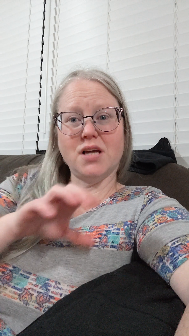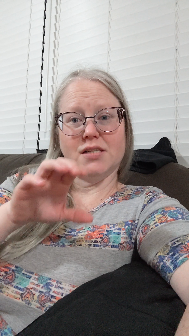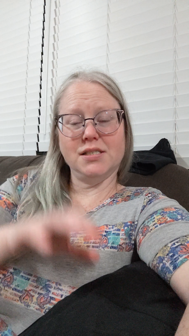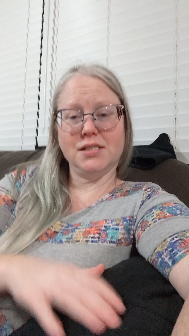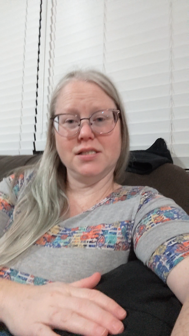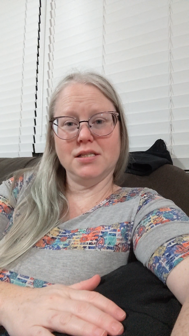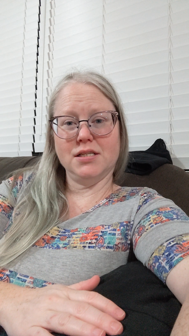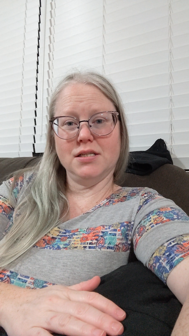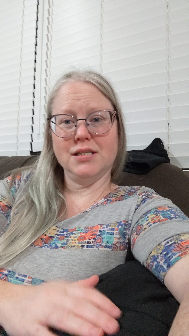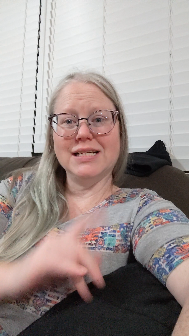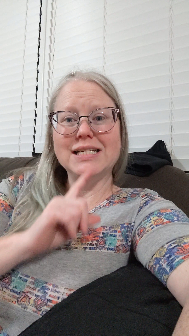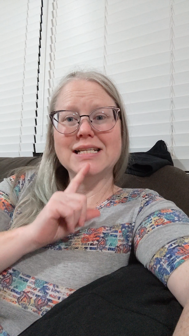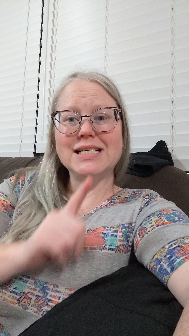is